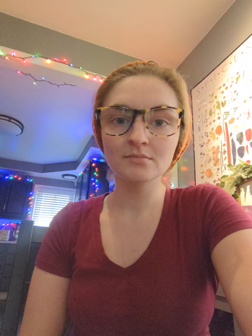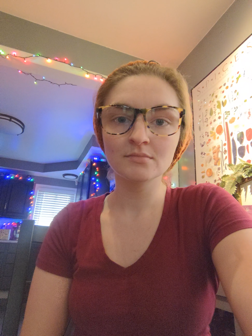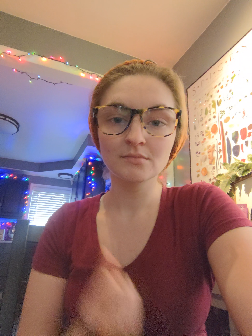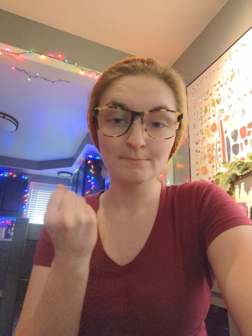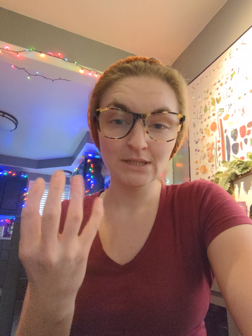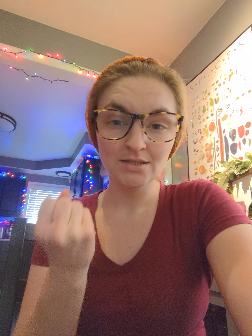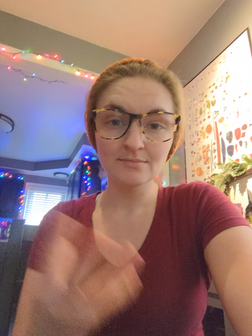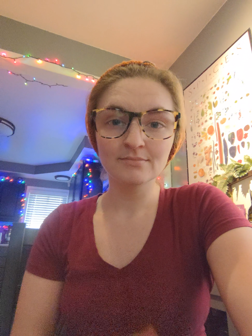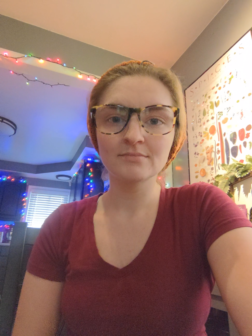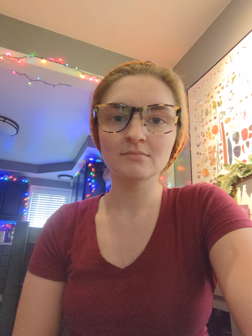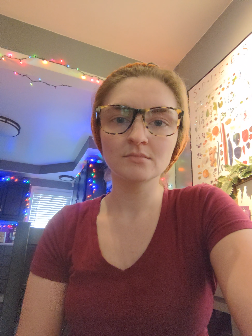many